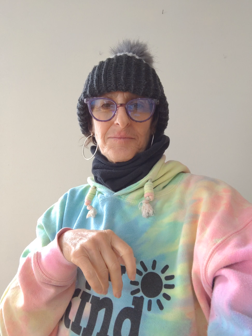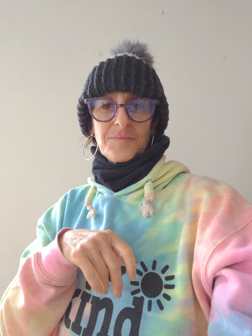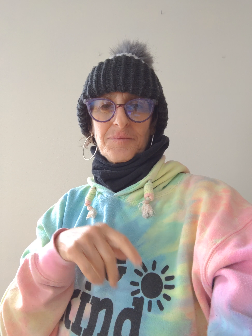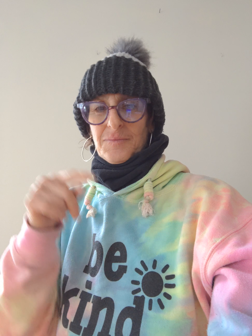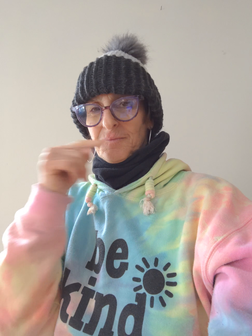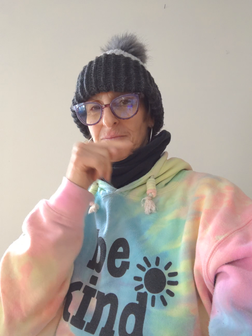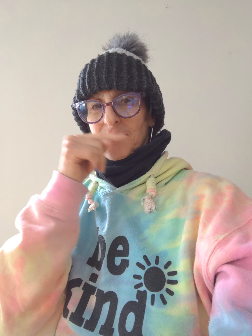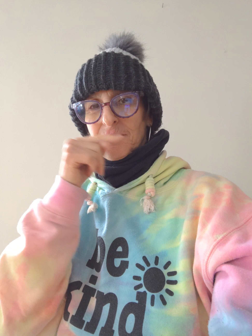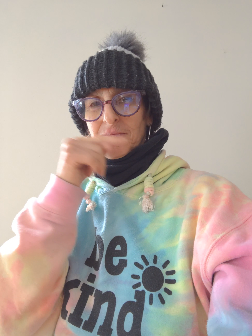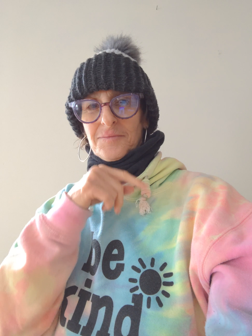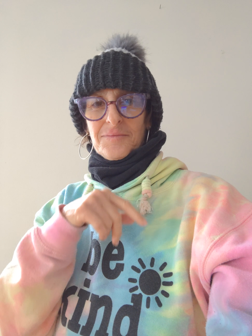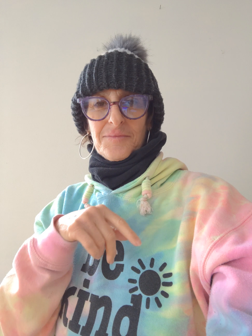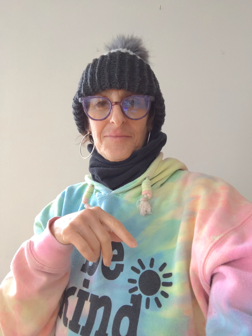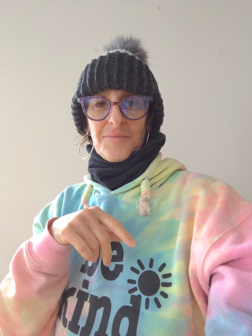toothbrush